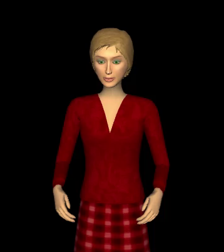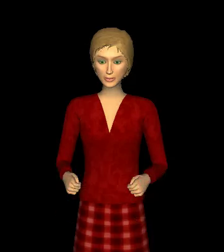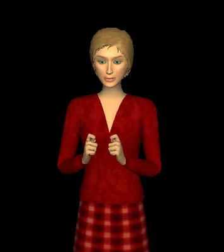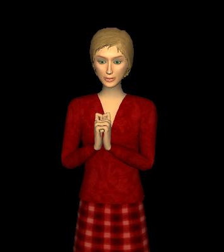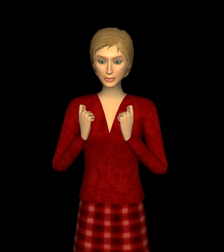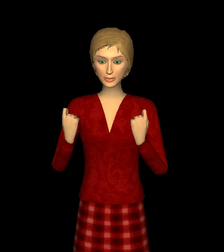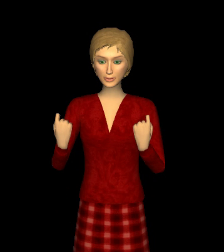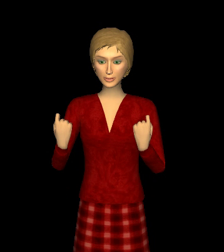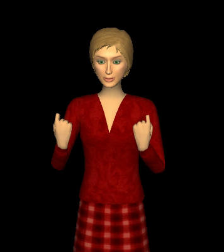صحف